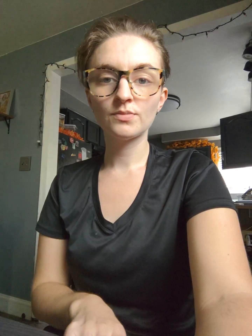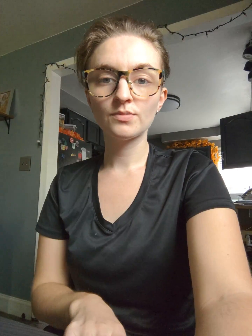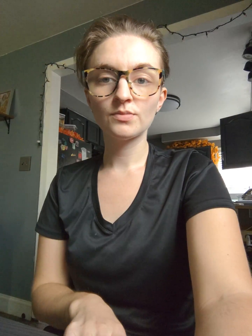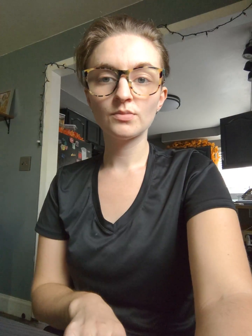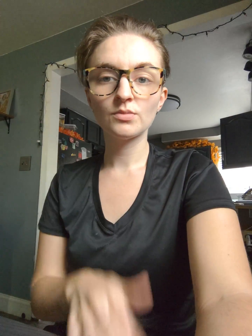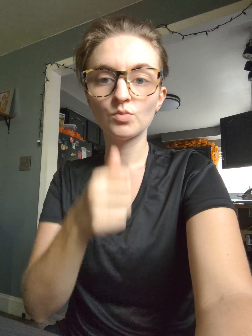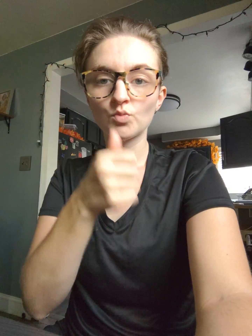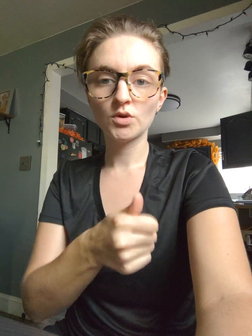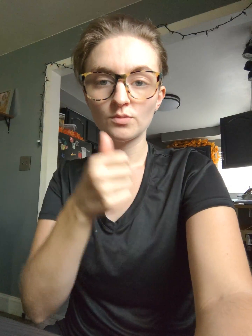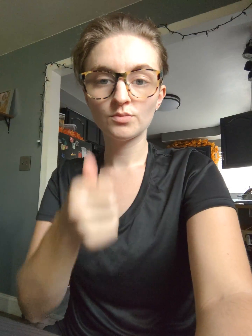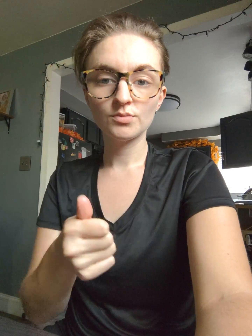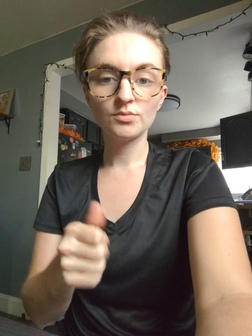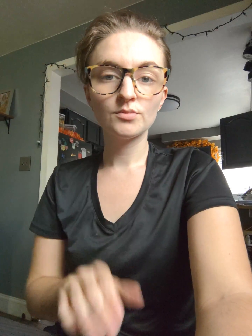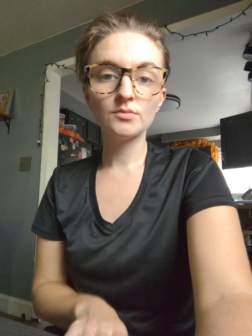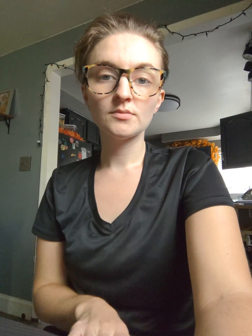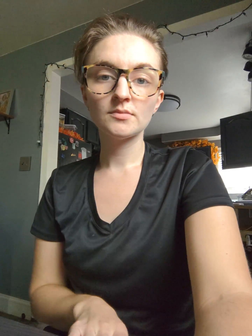each